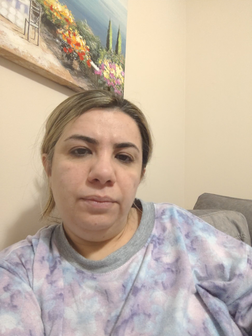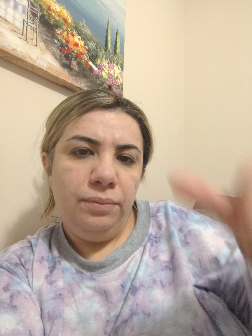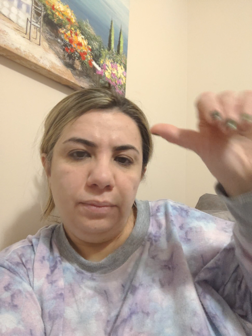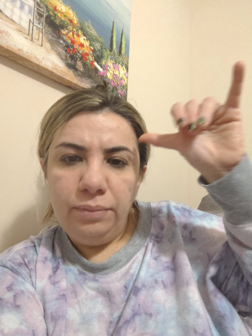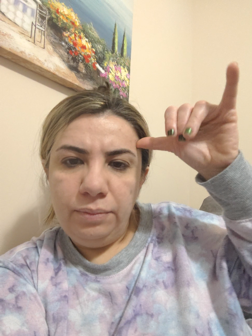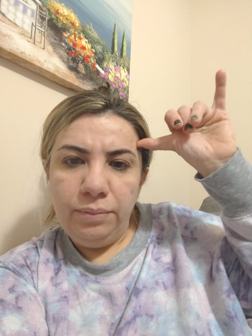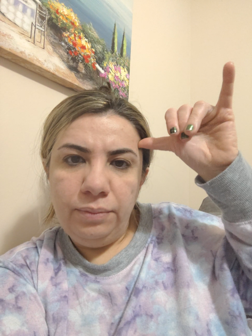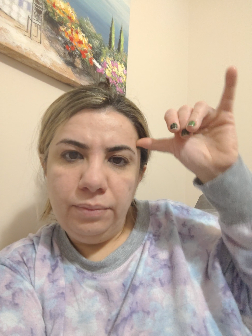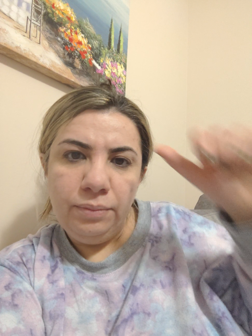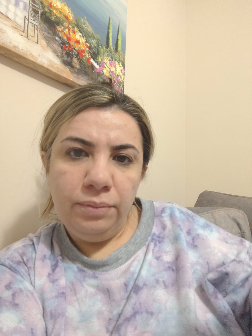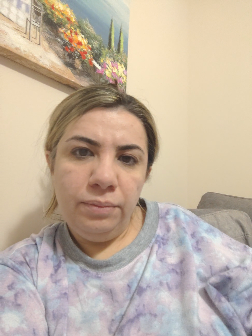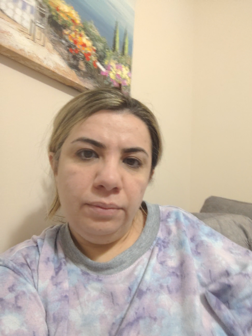cow